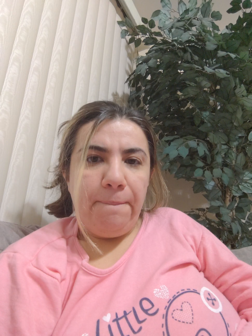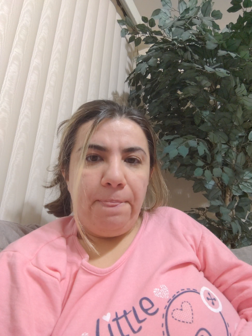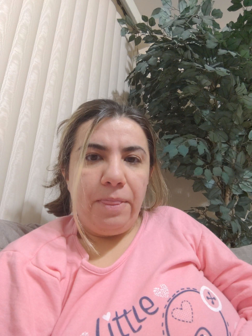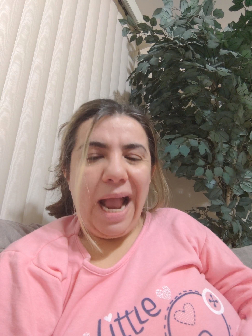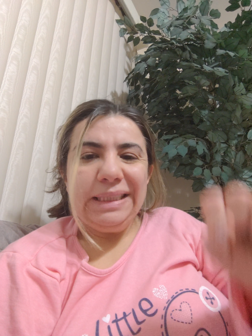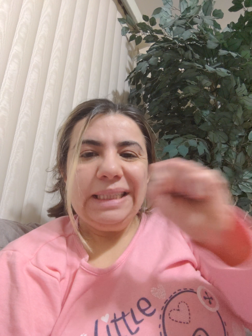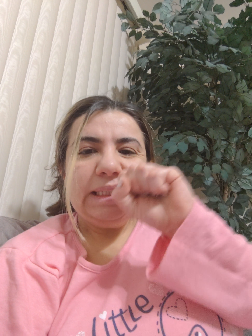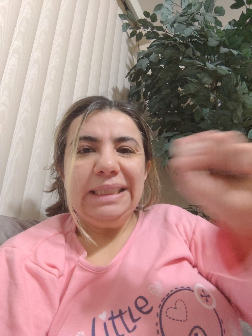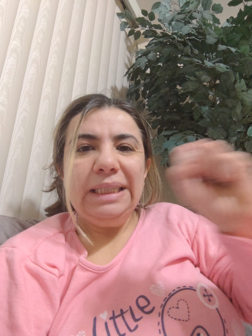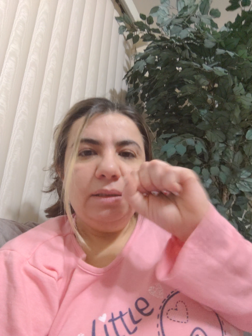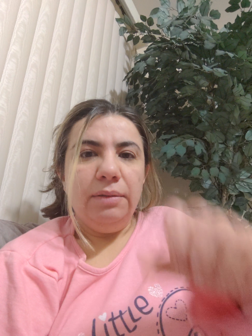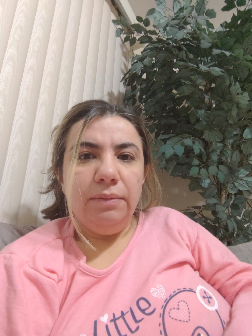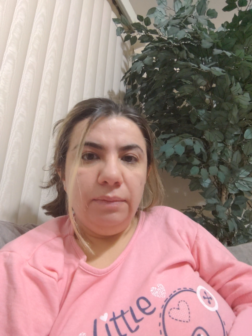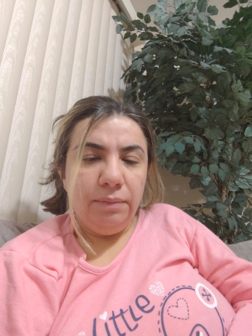carrot